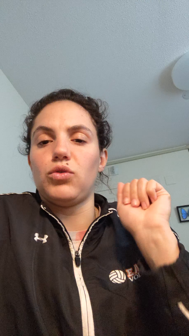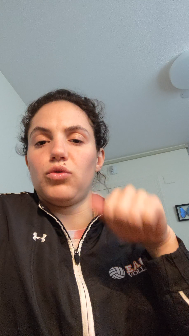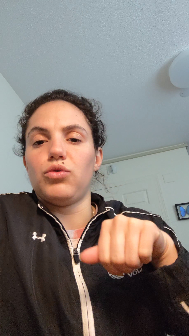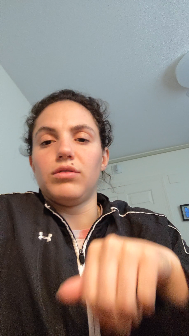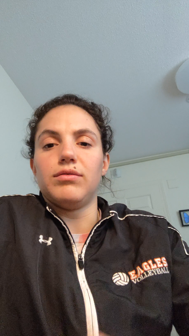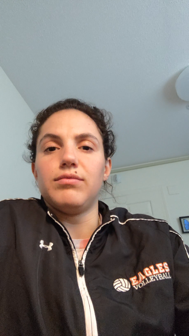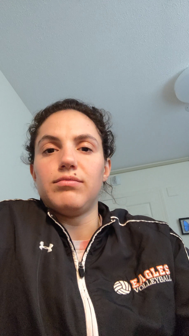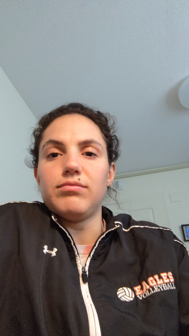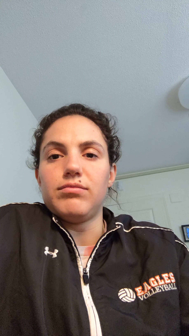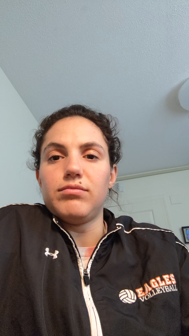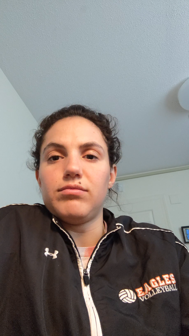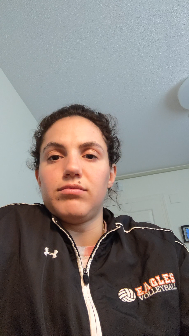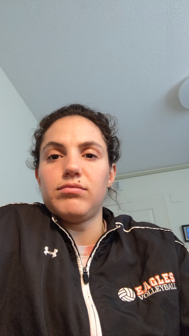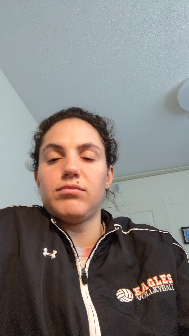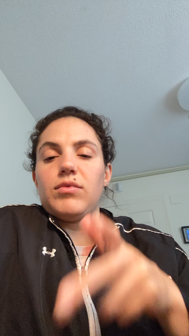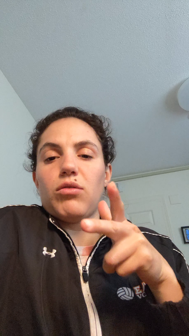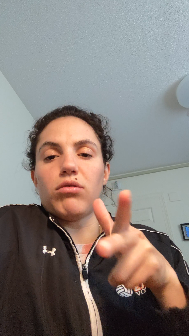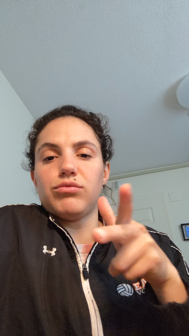garage